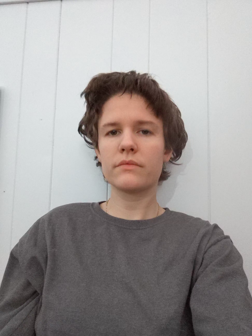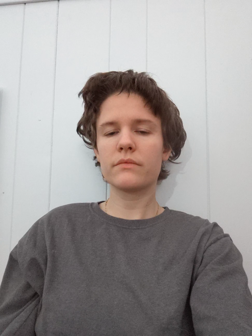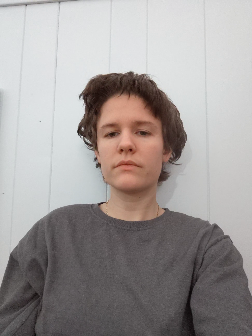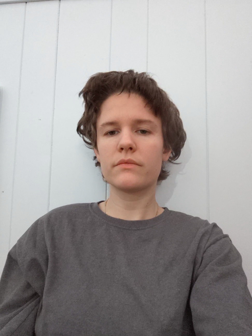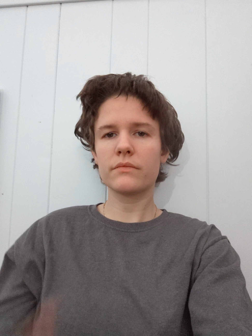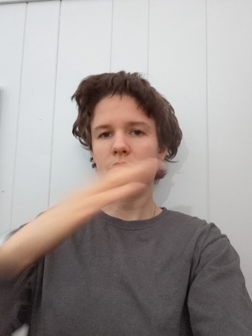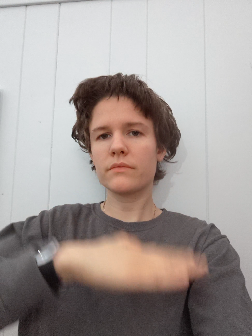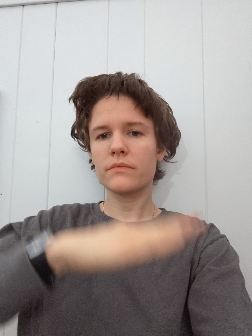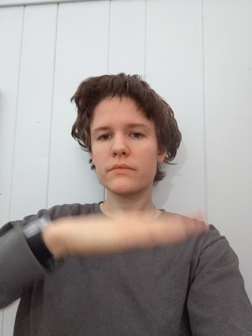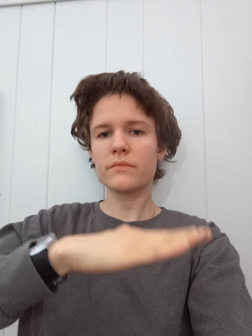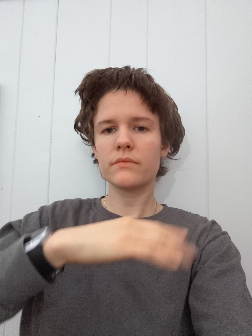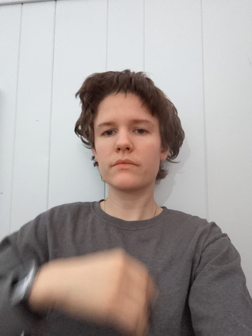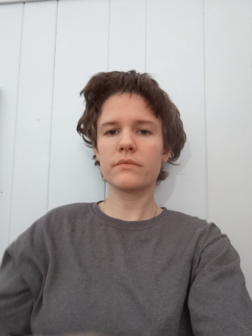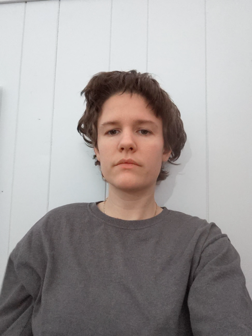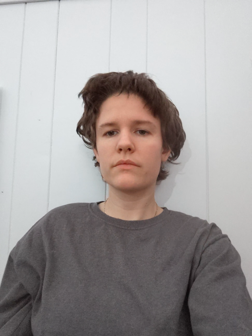table